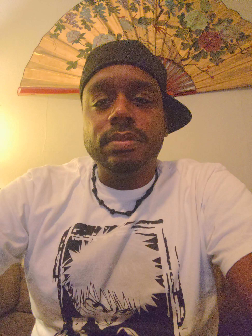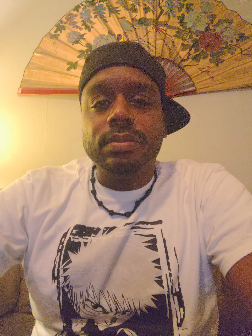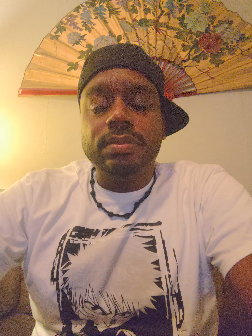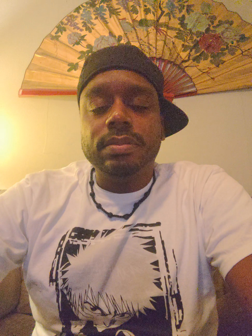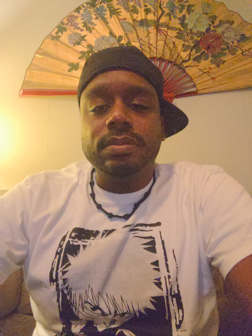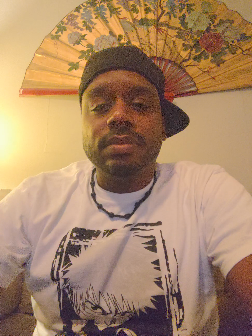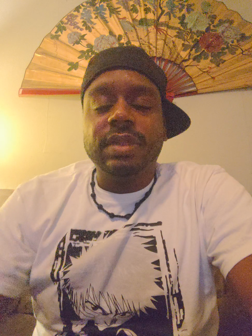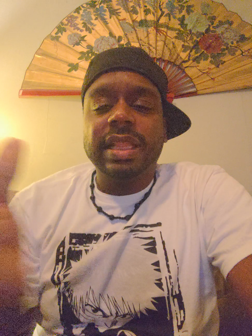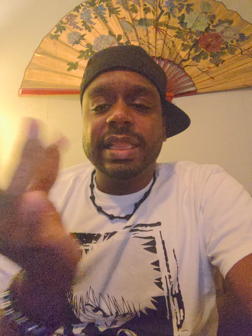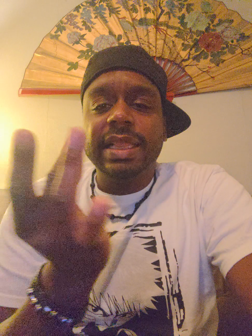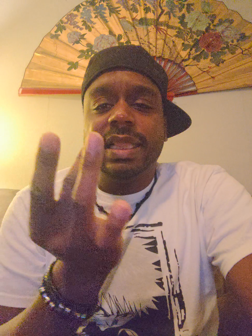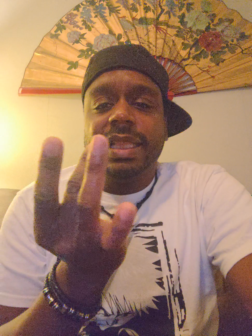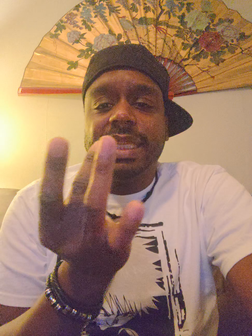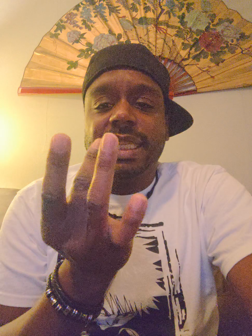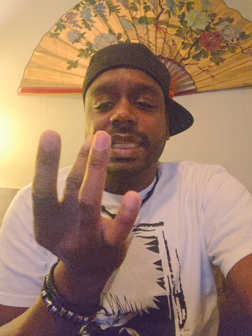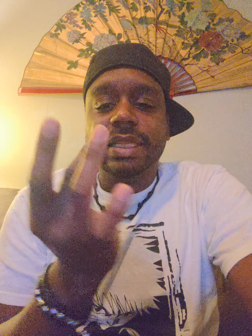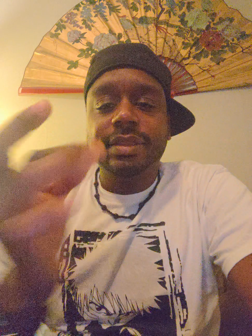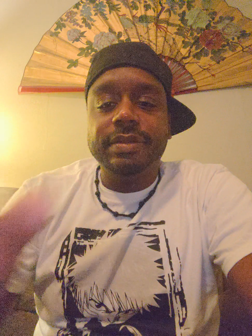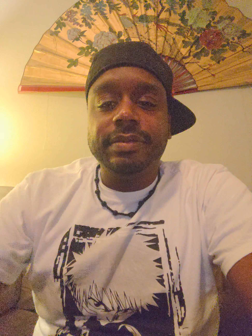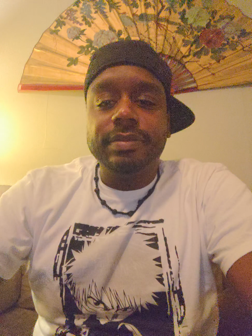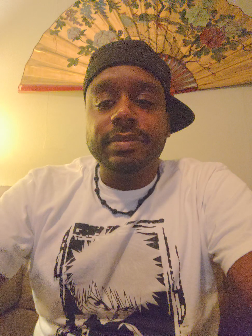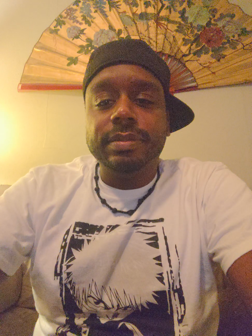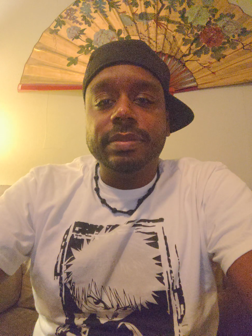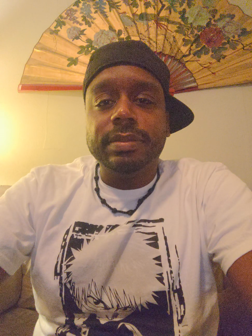sticky